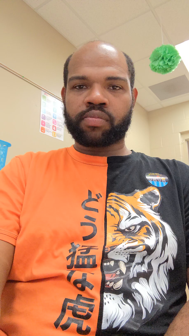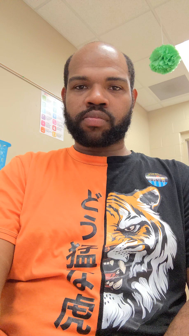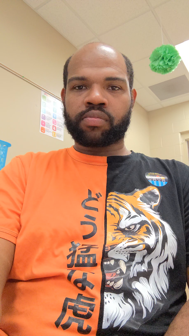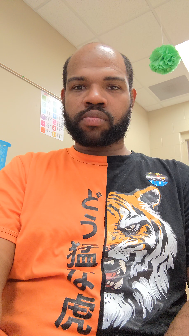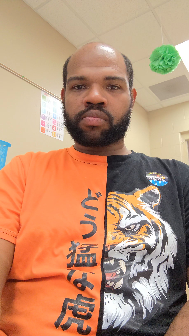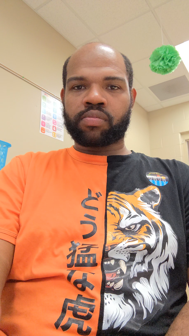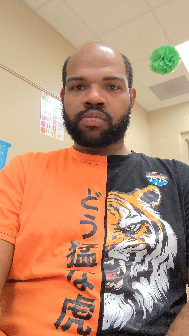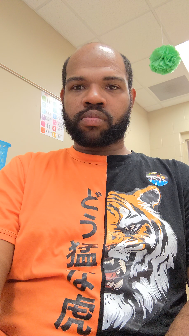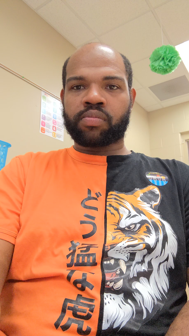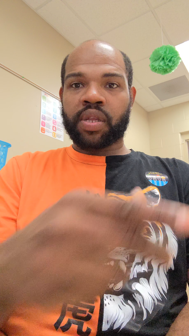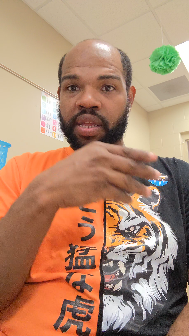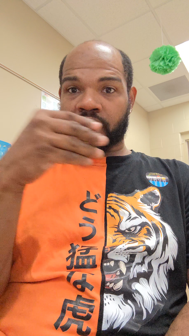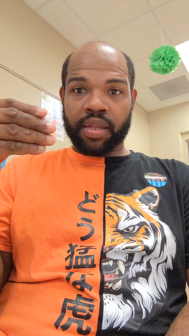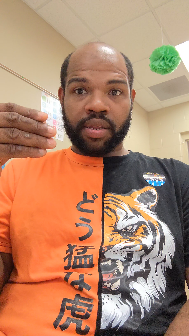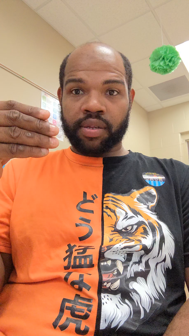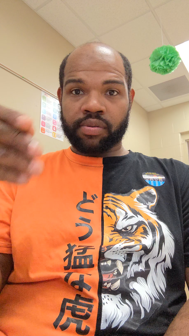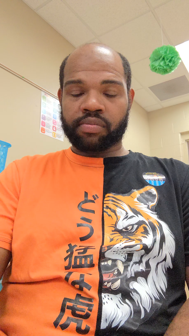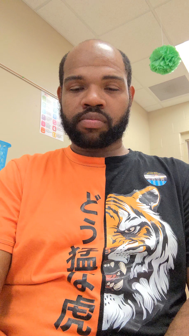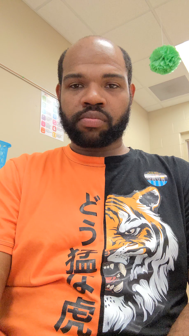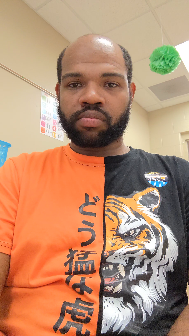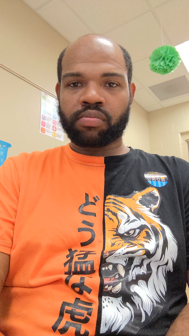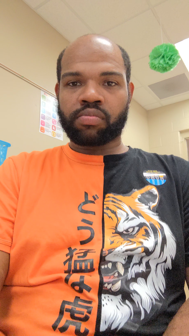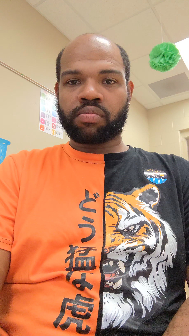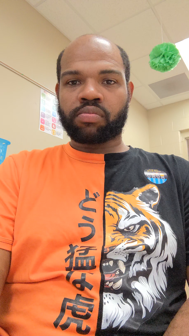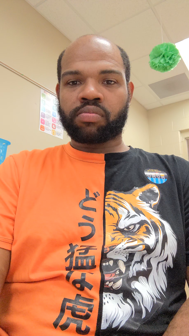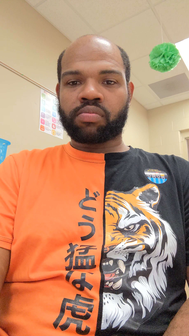and